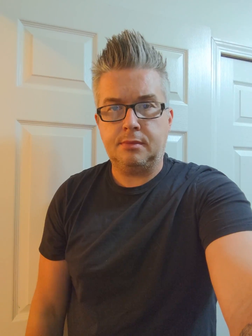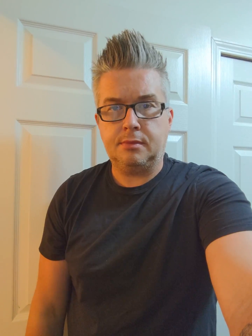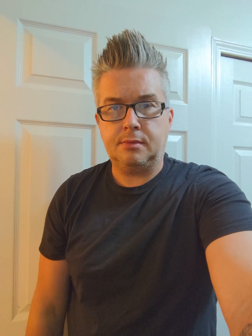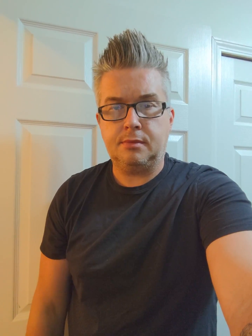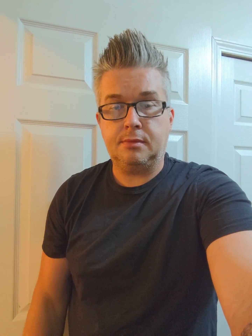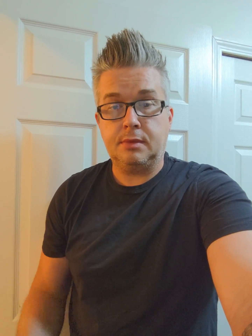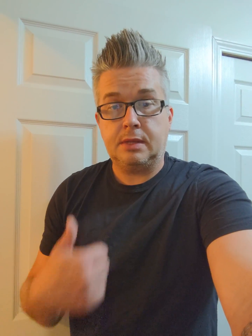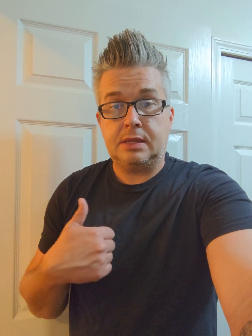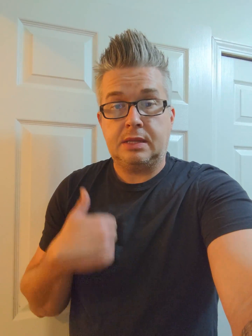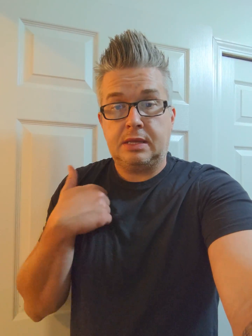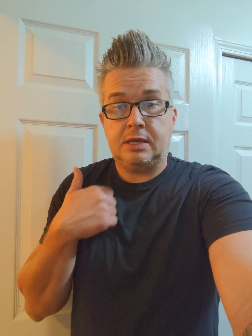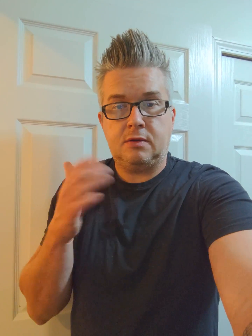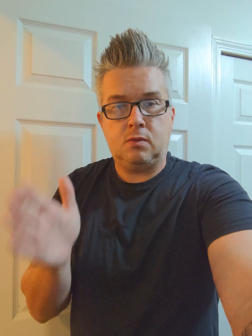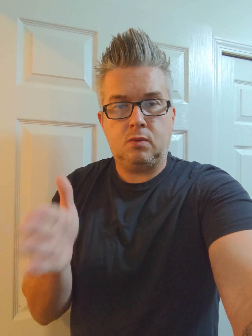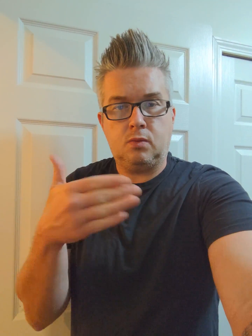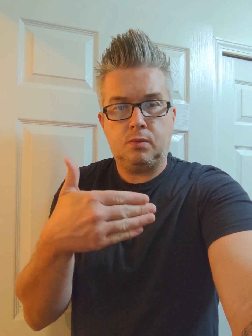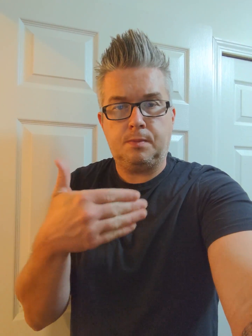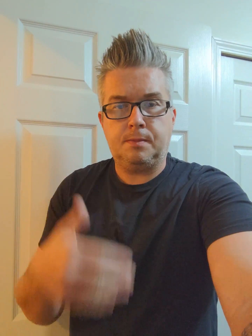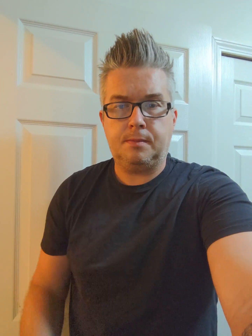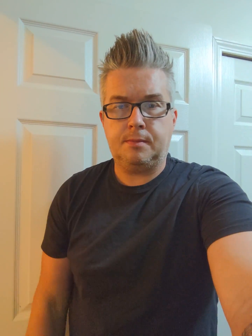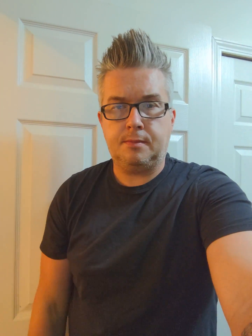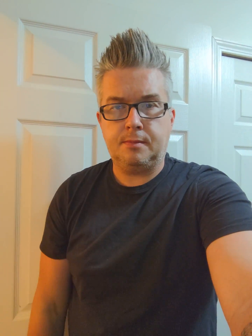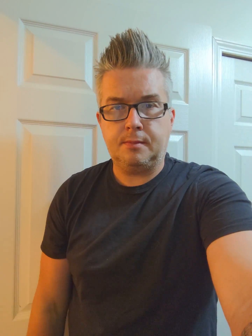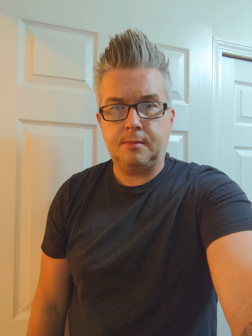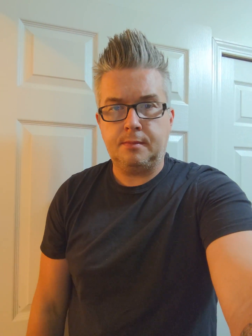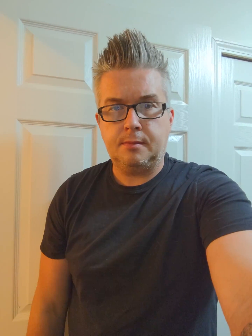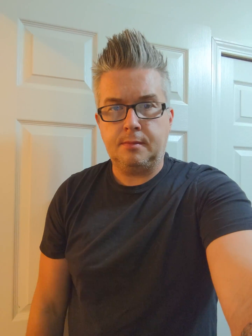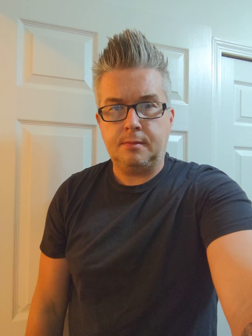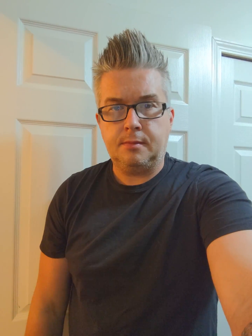living room